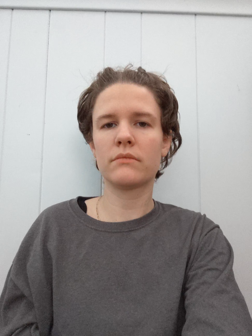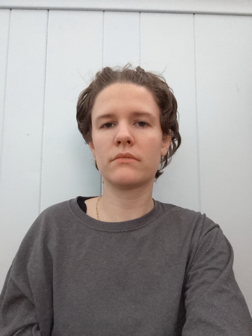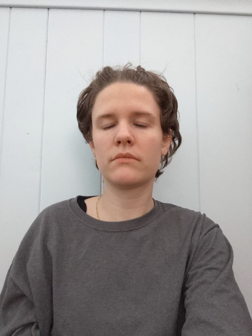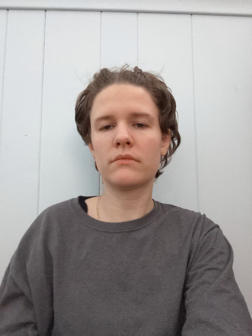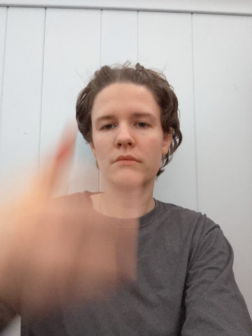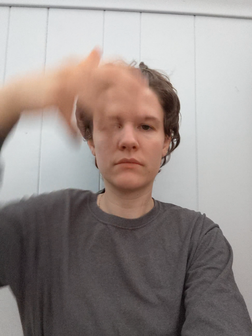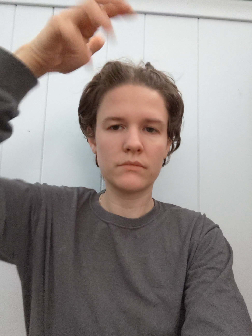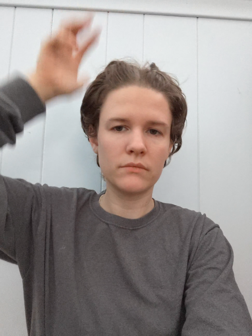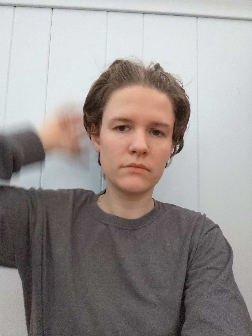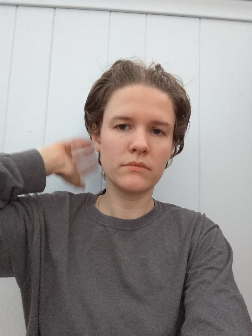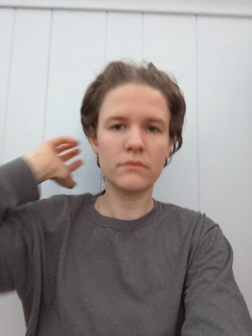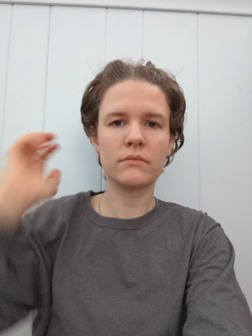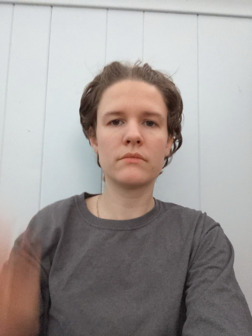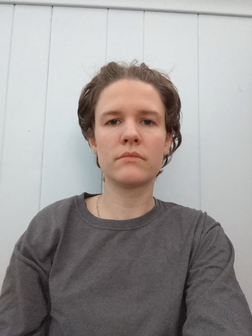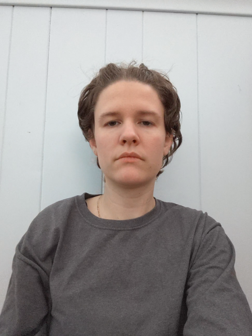lion